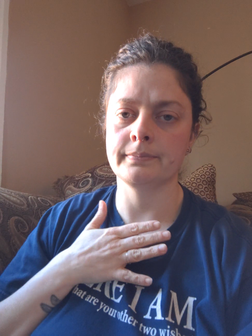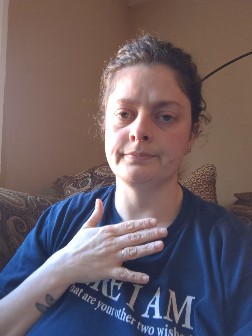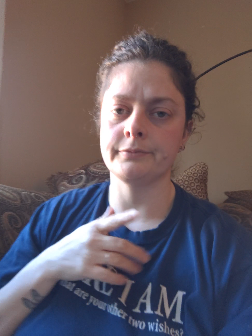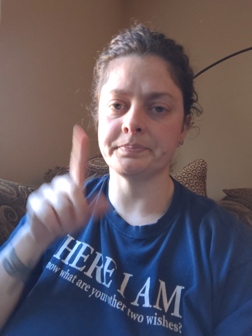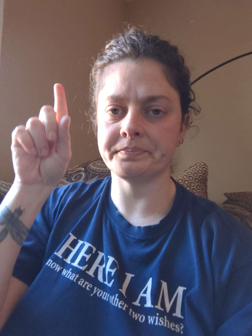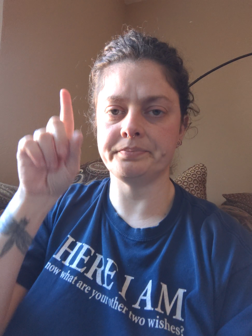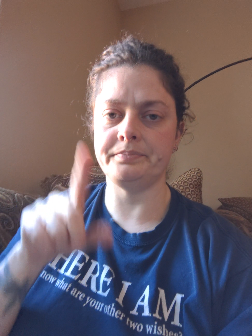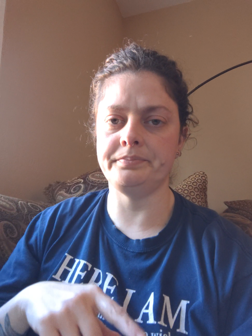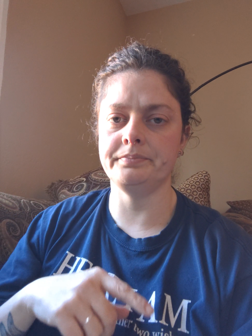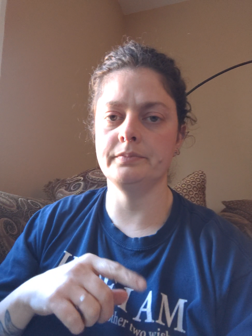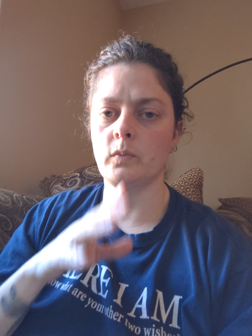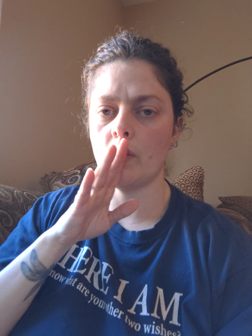up